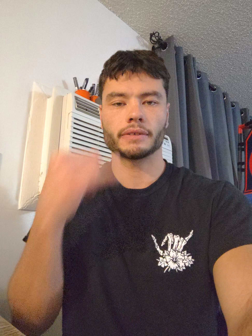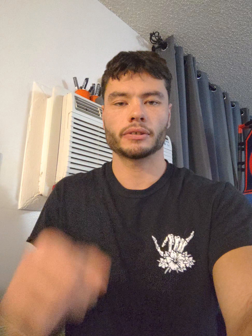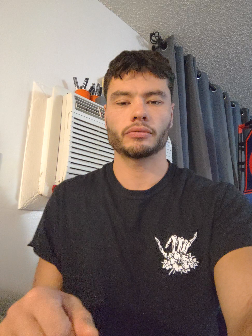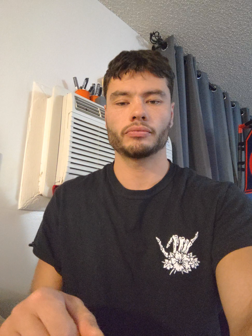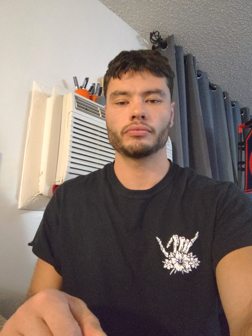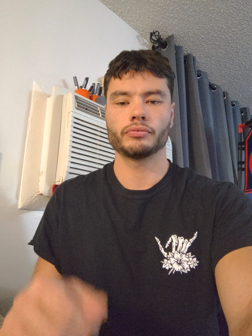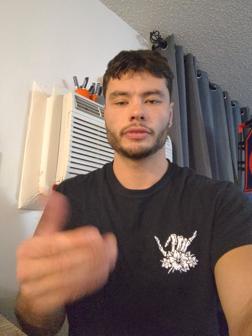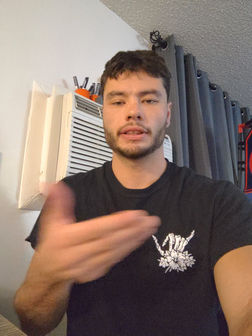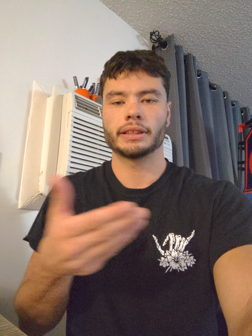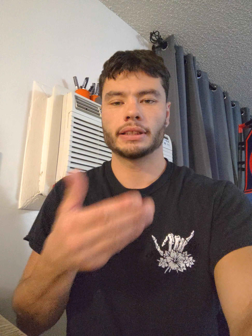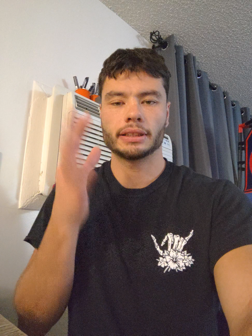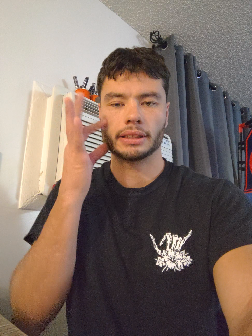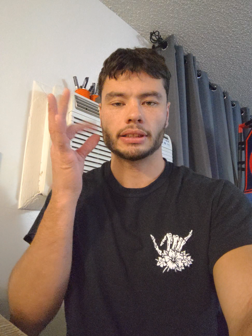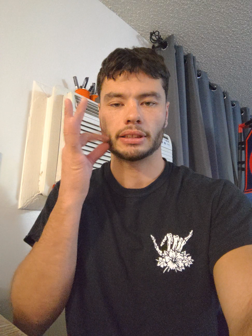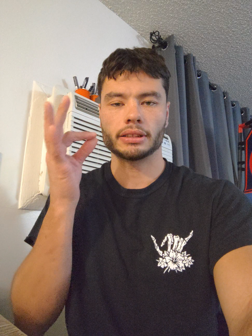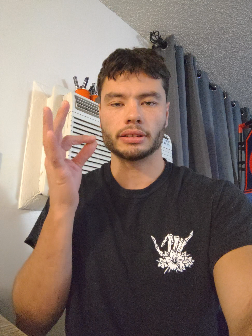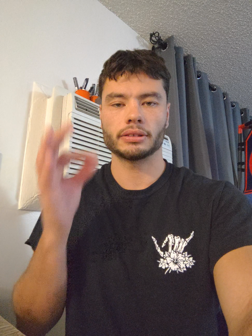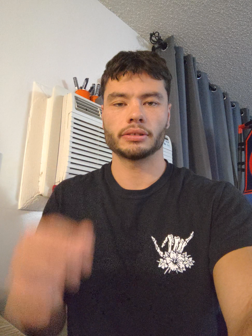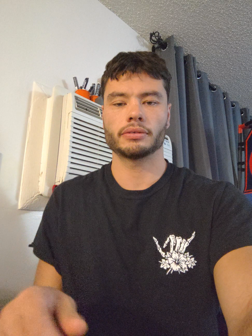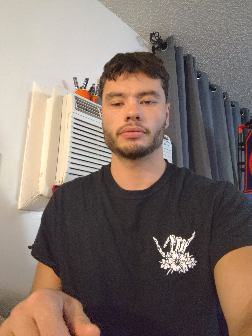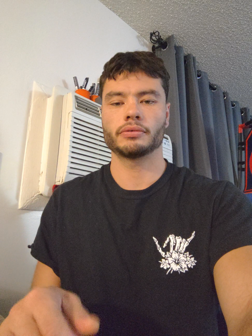kitty